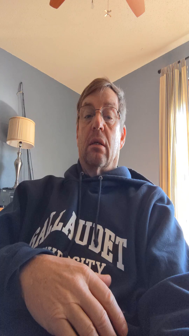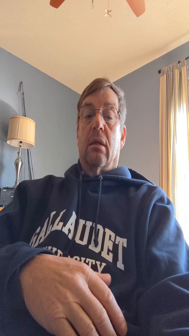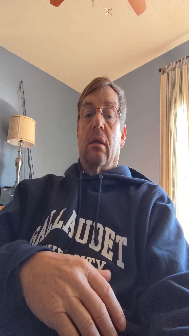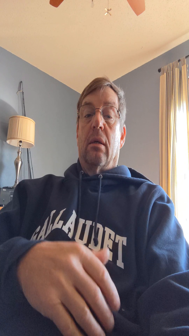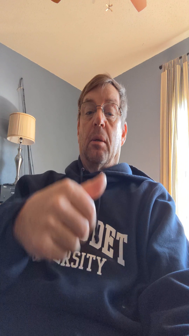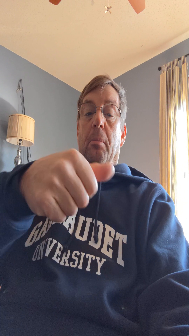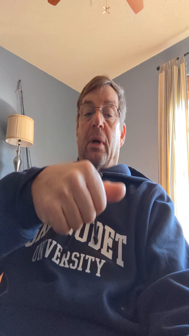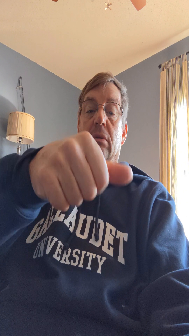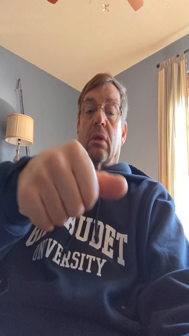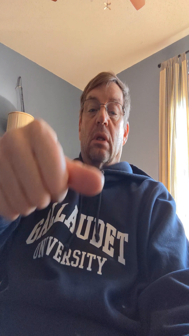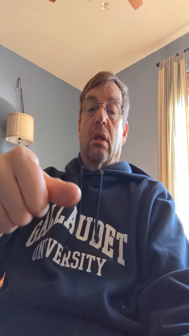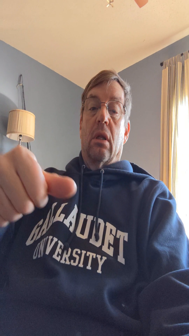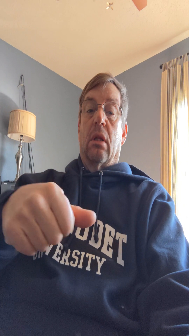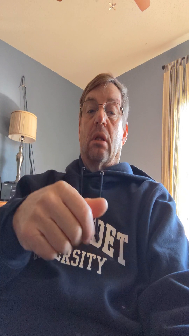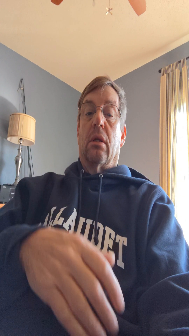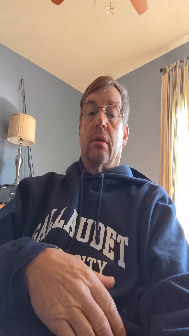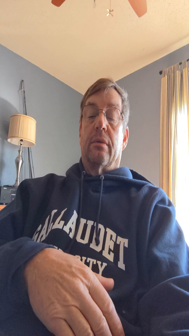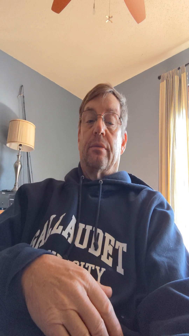puzzle